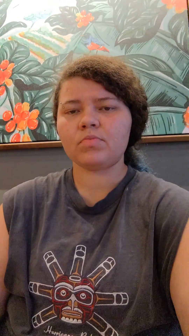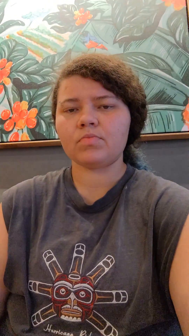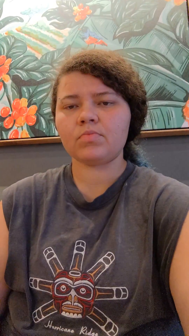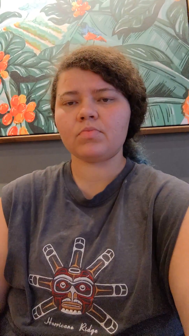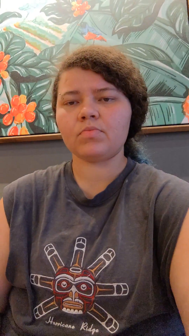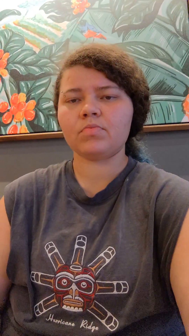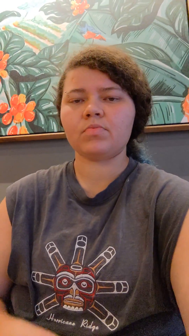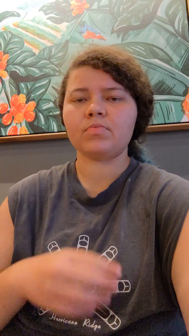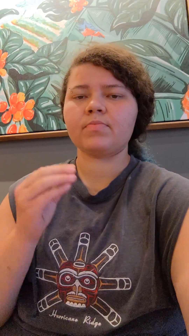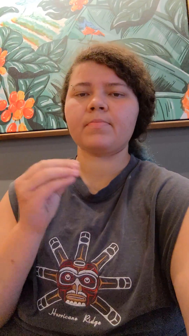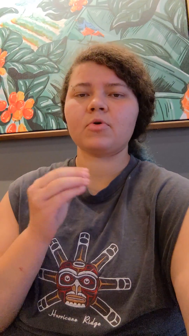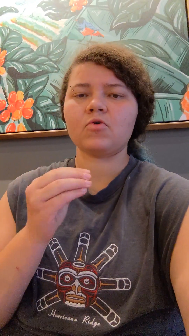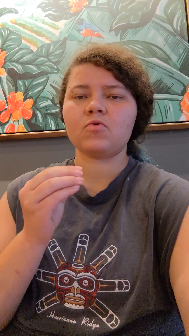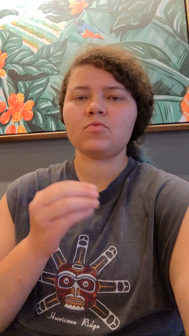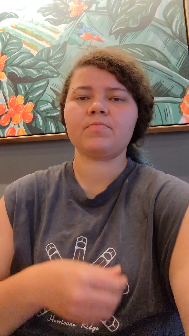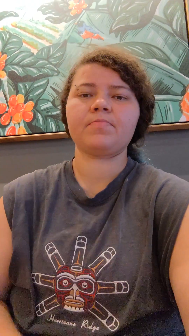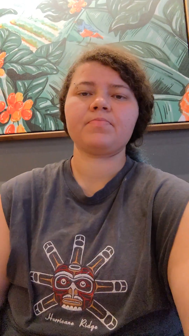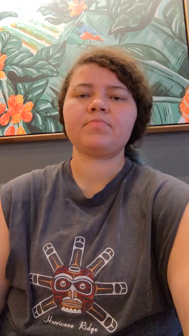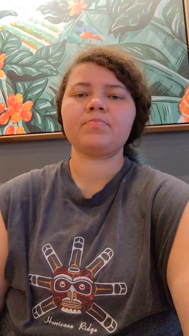more